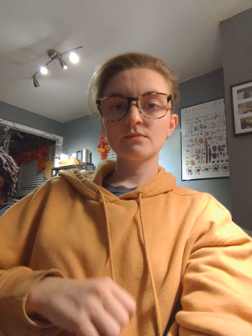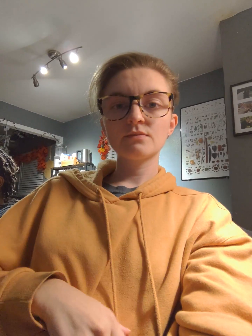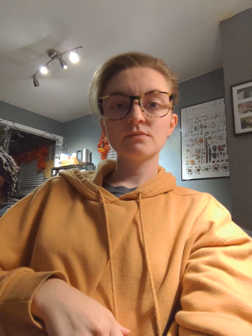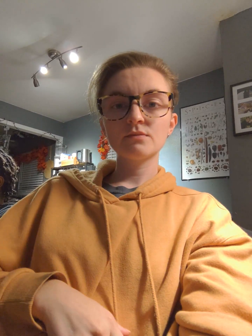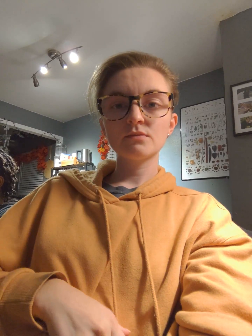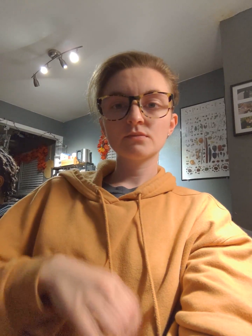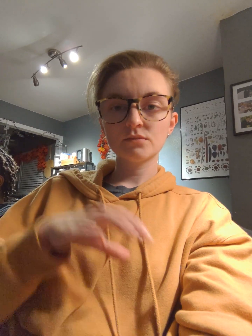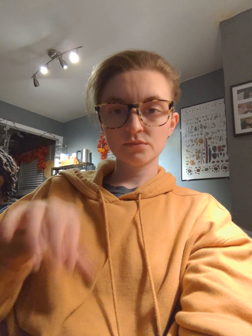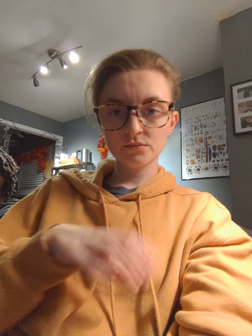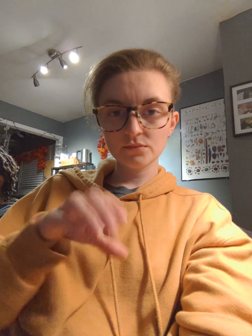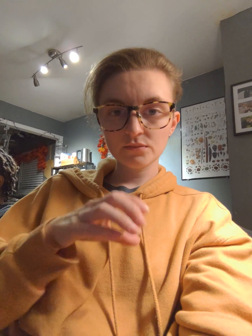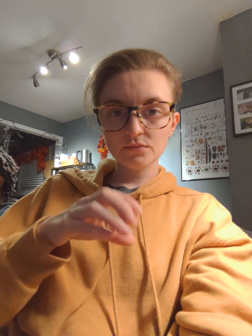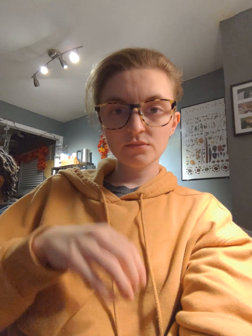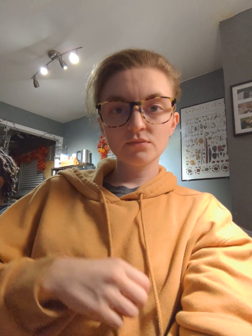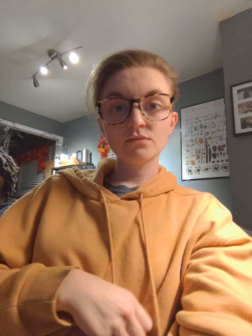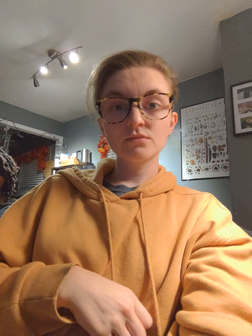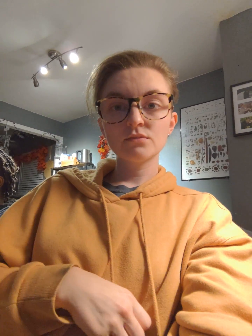does